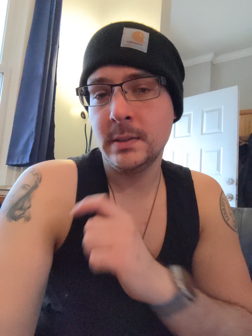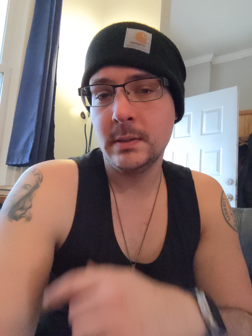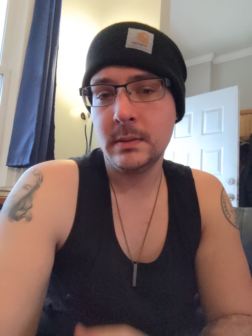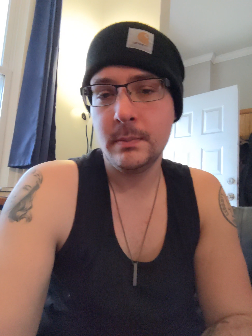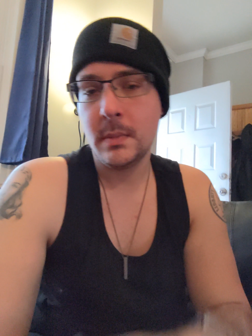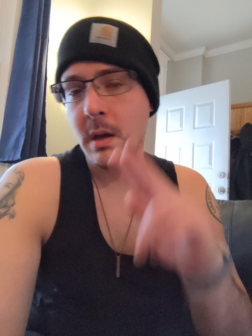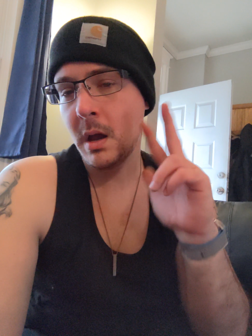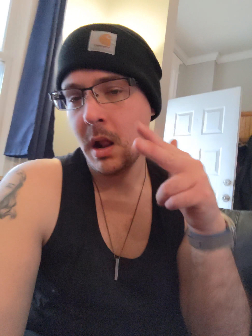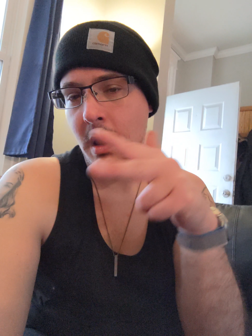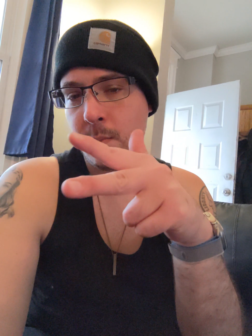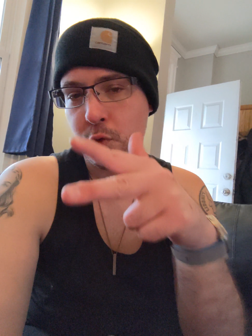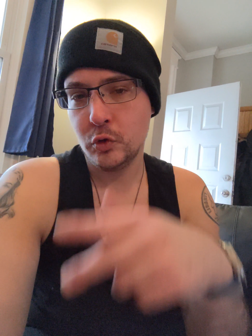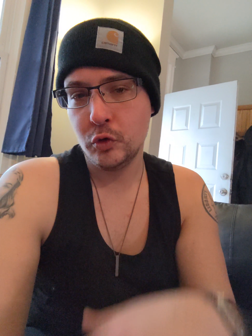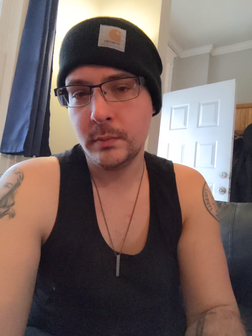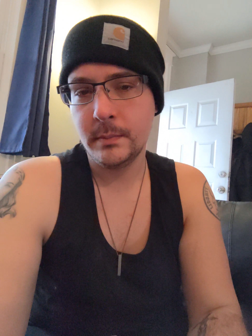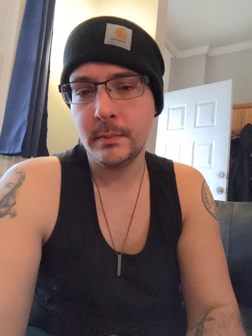helicopter